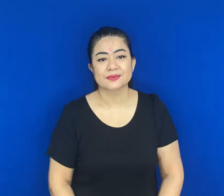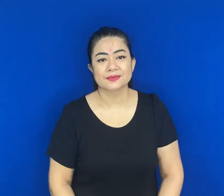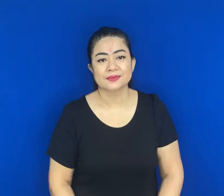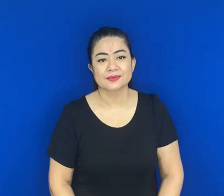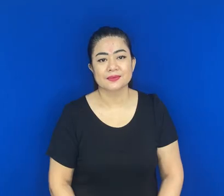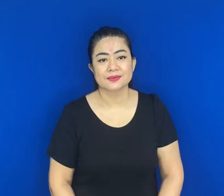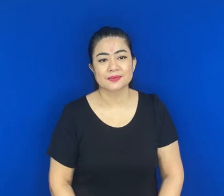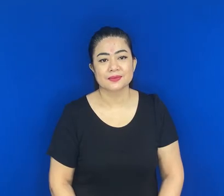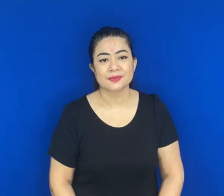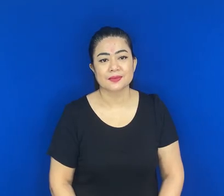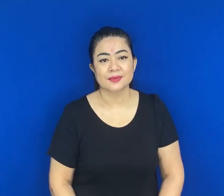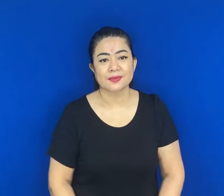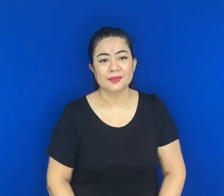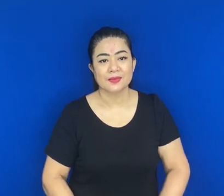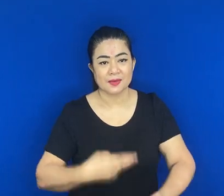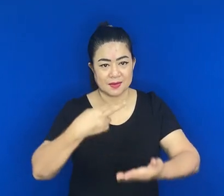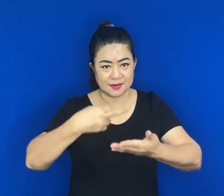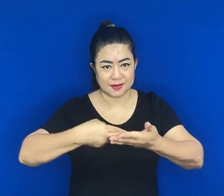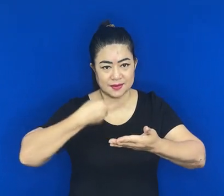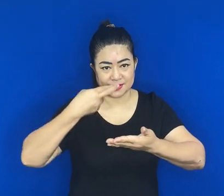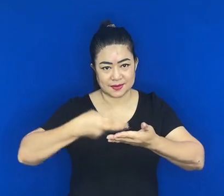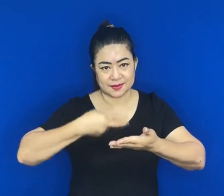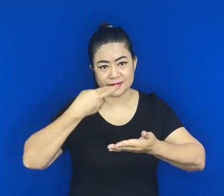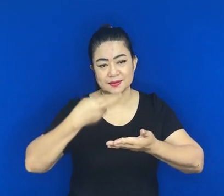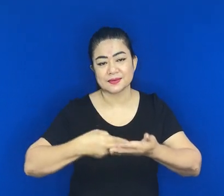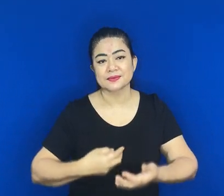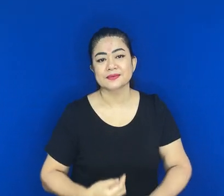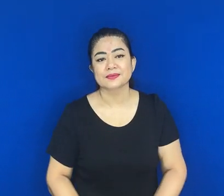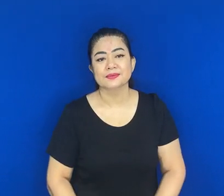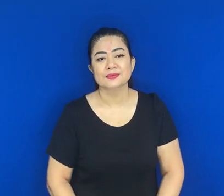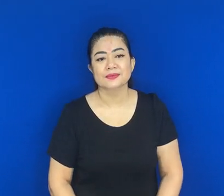rice